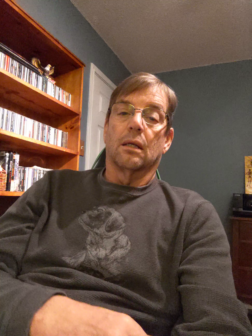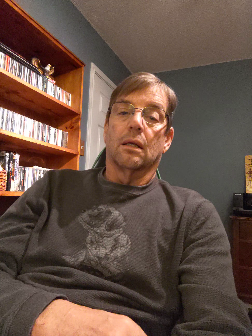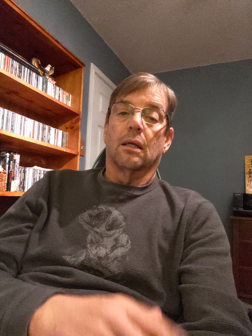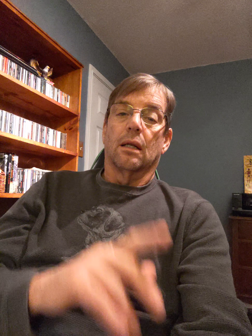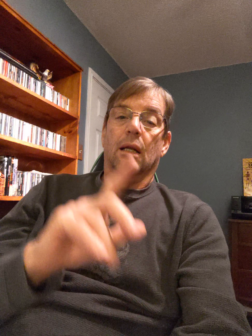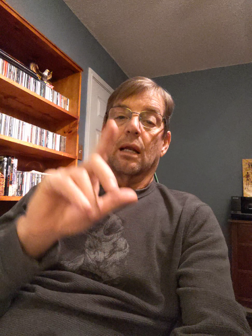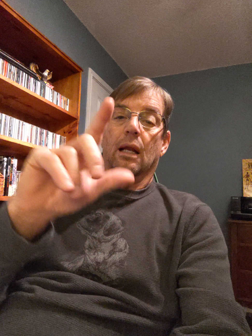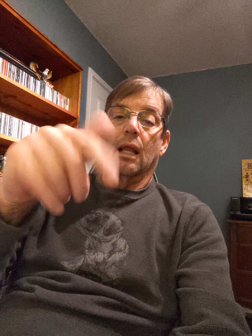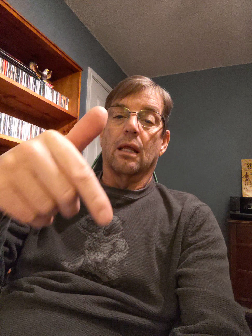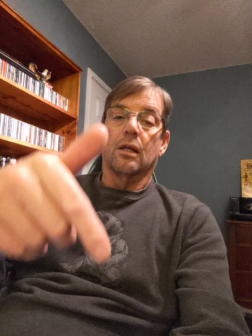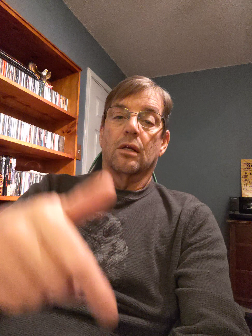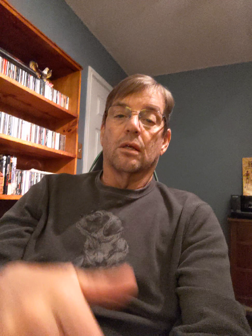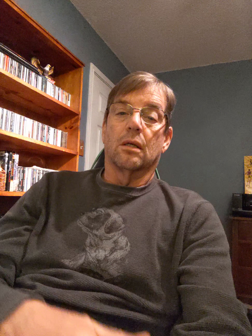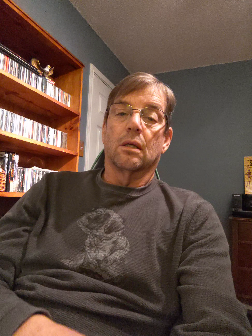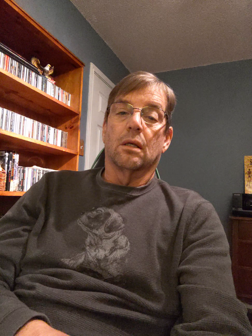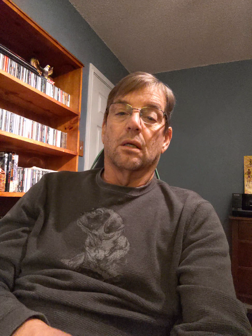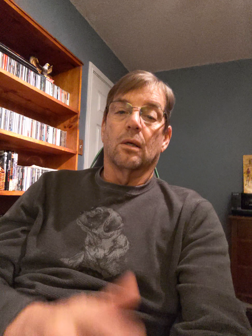later